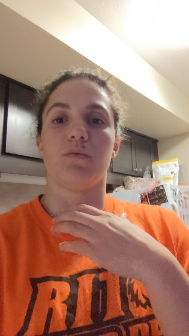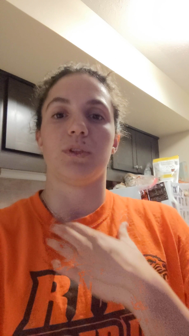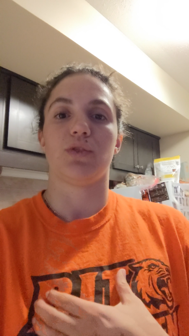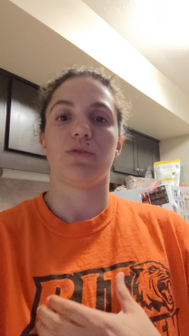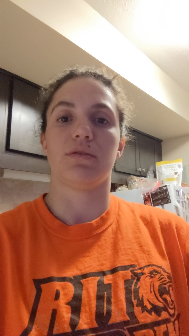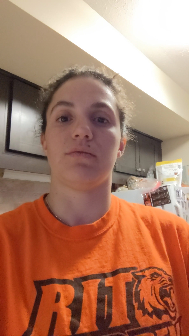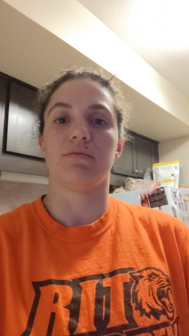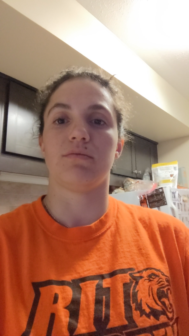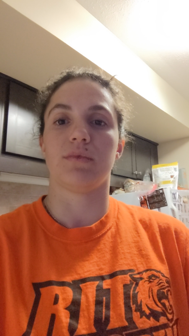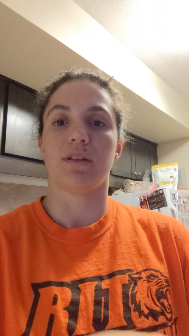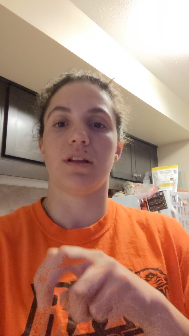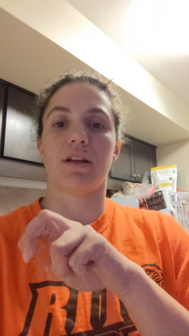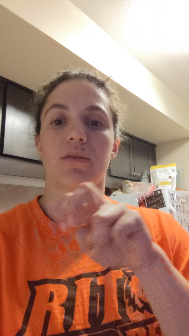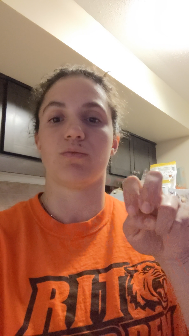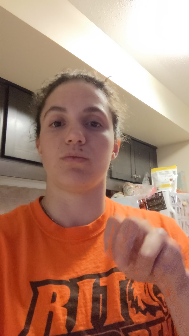couch